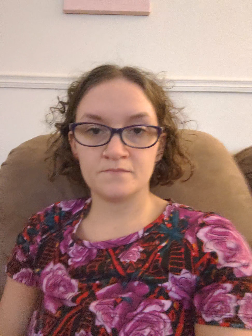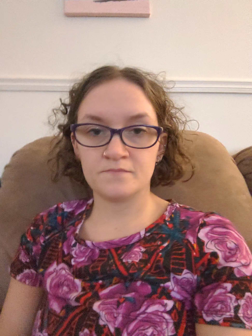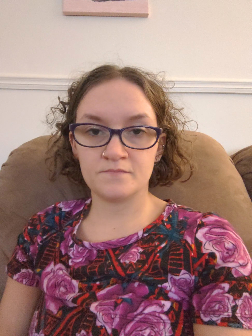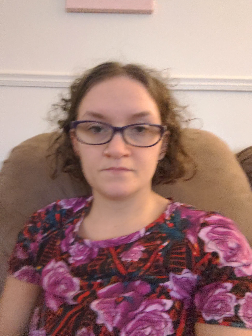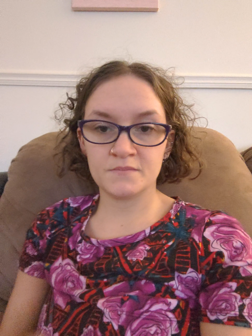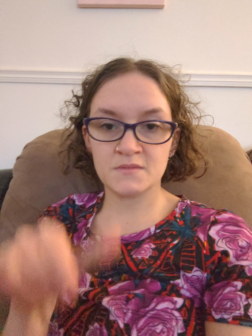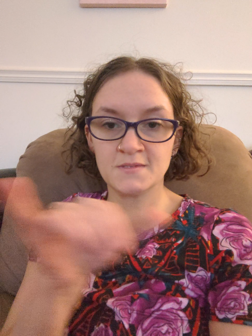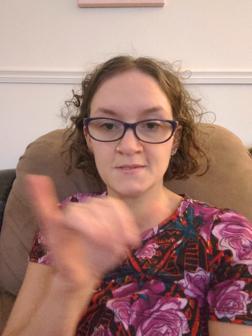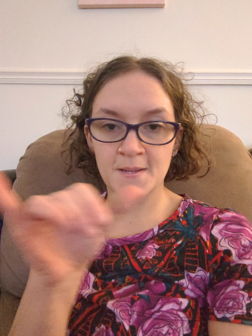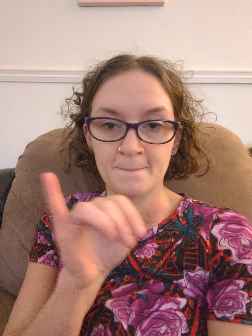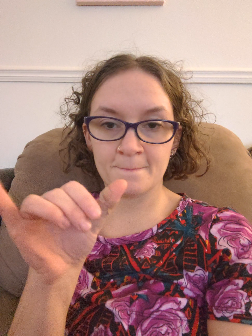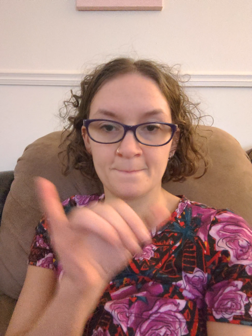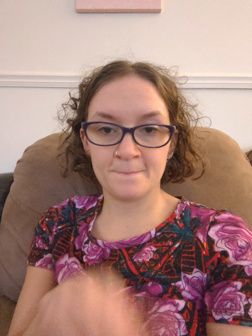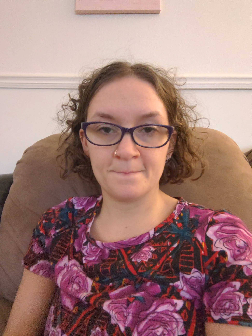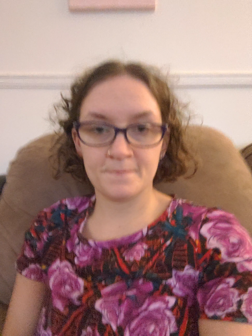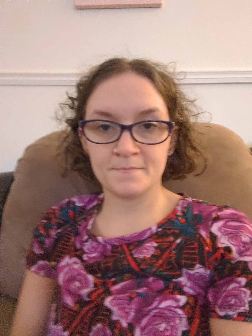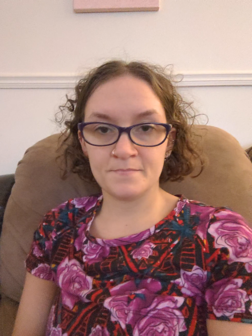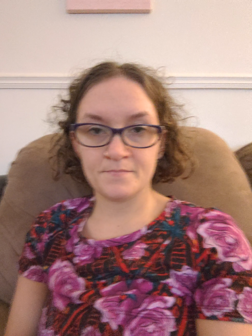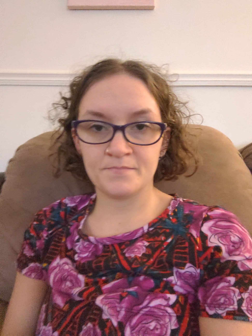same